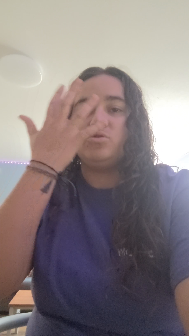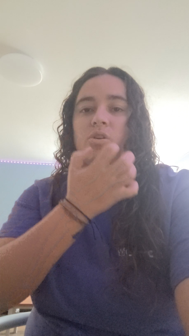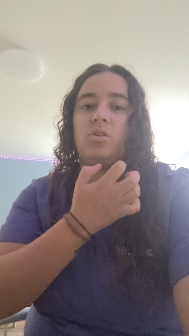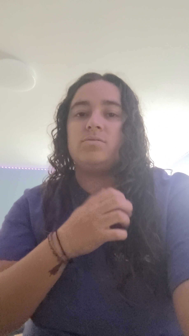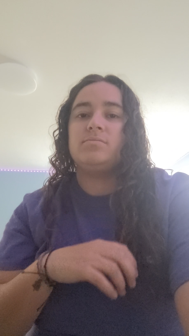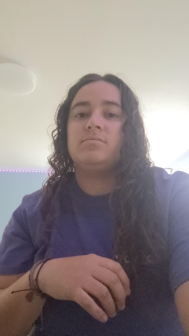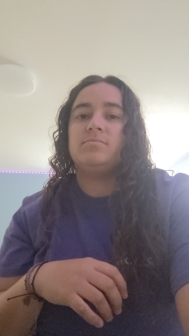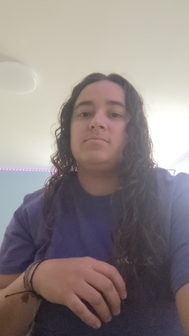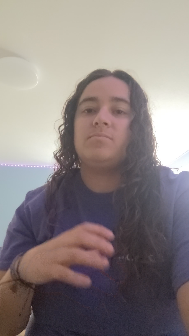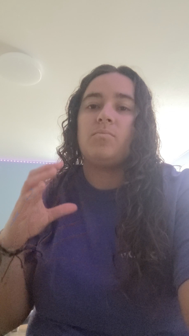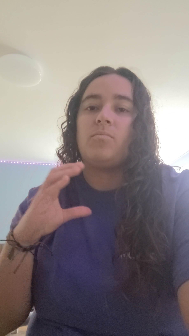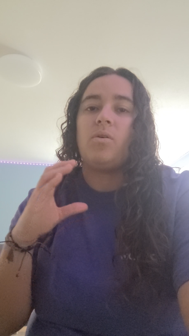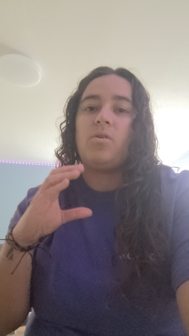ball